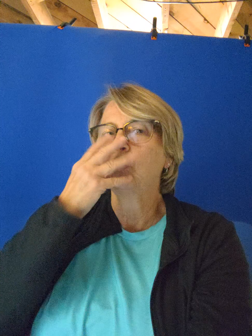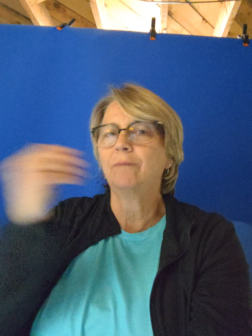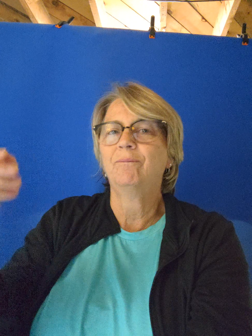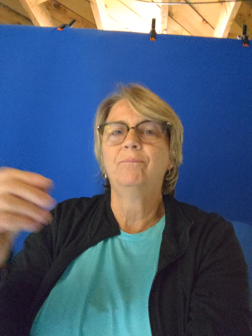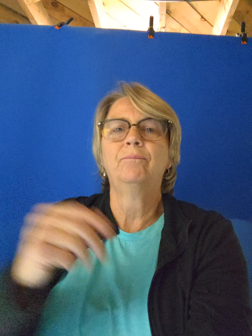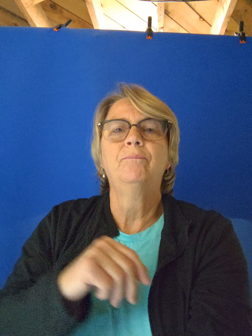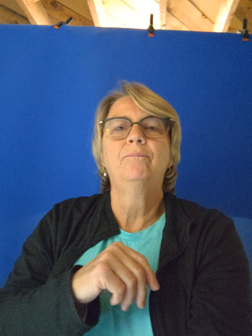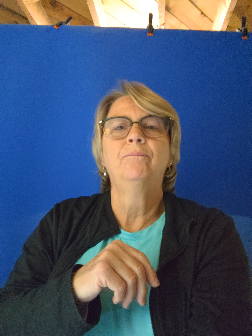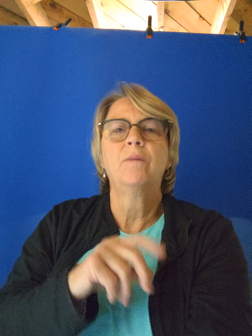wolf